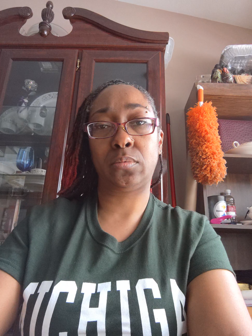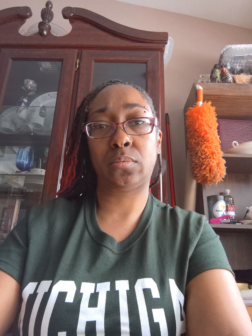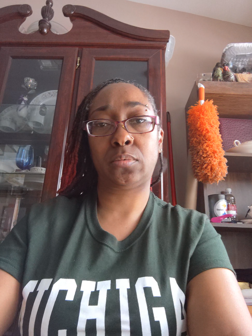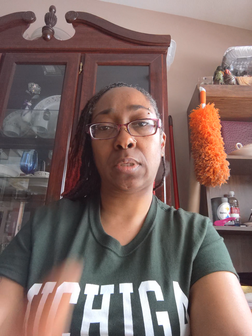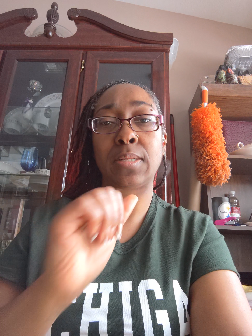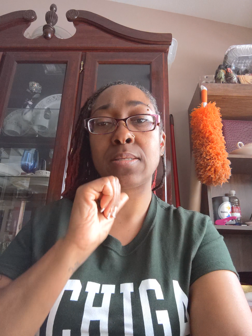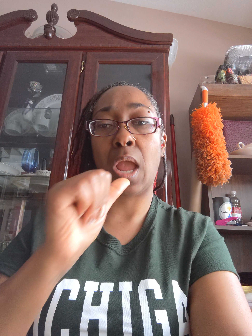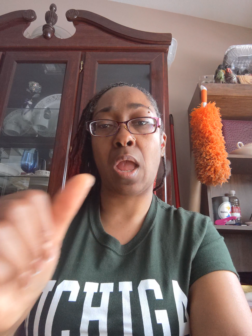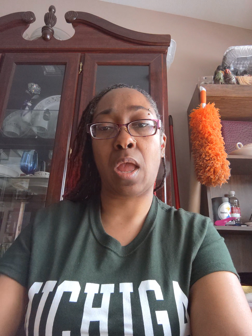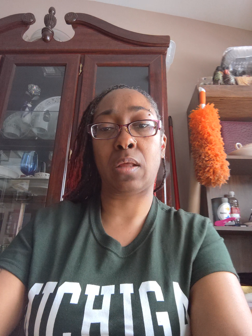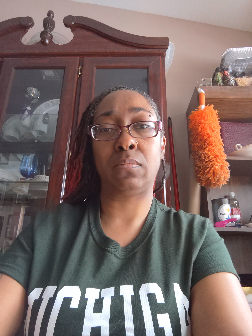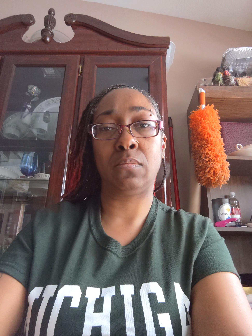not